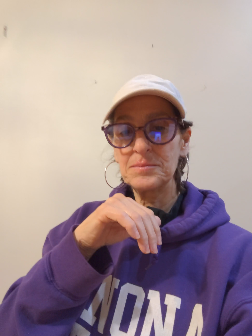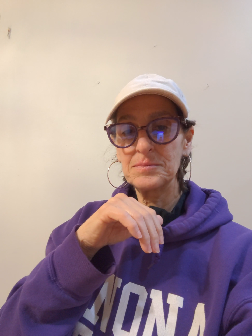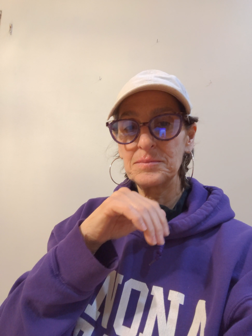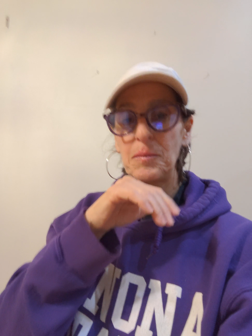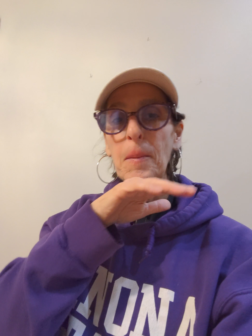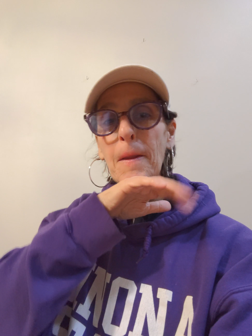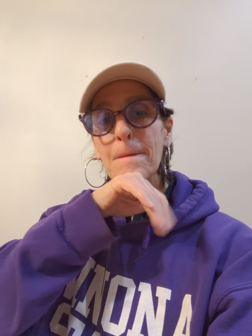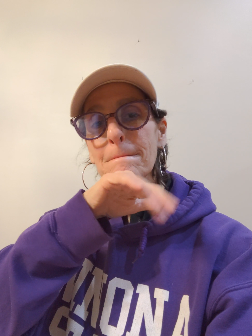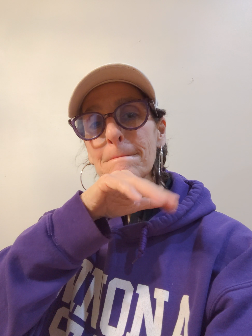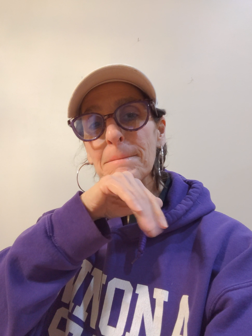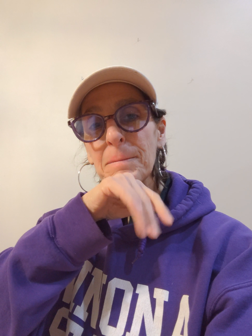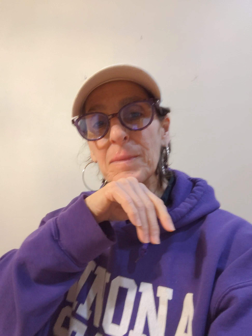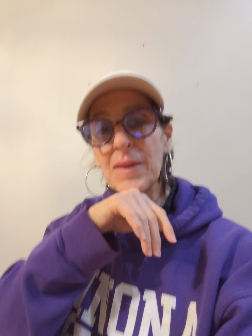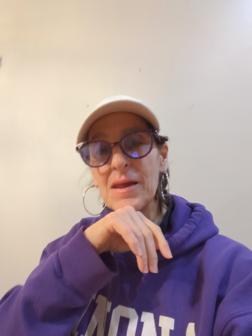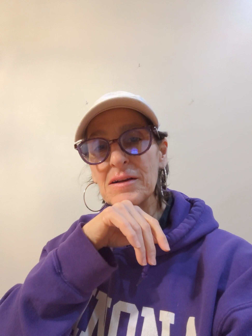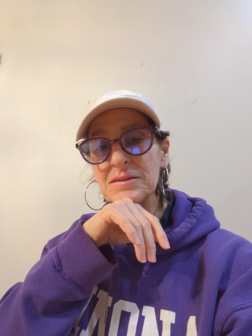pig